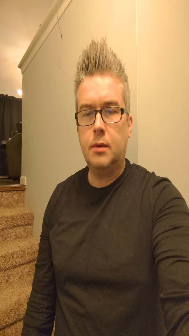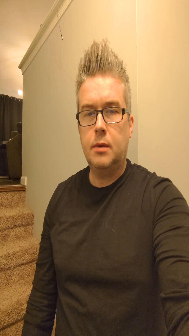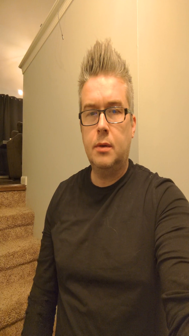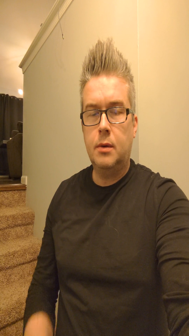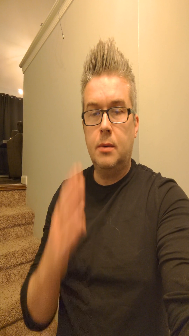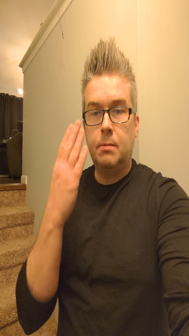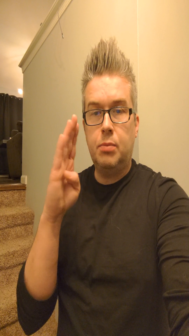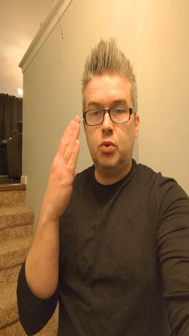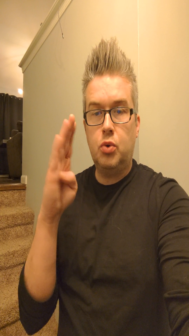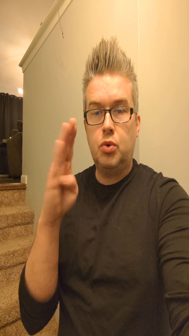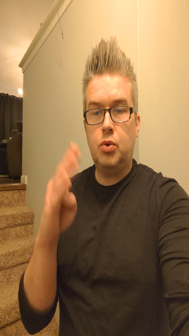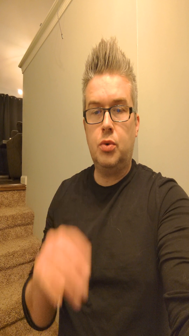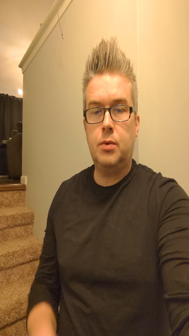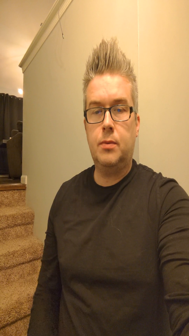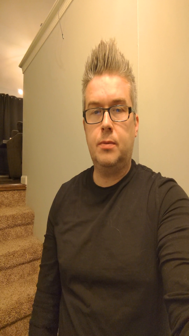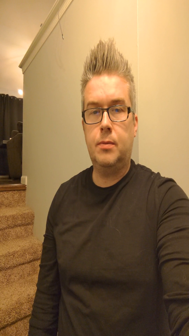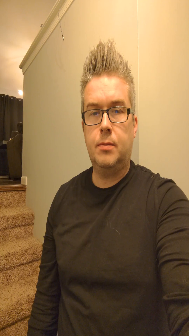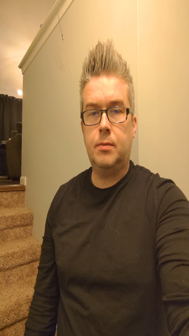blue